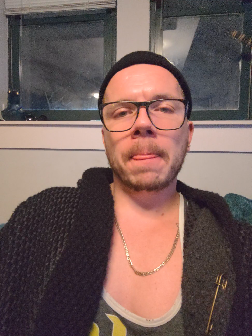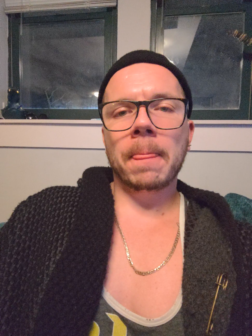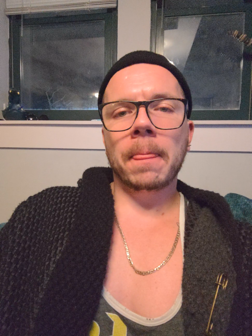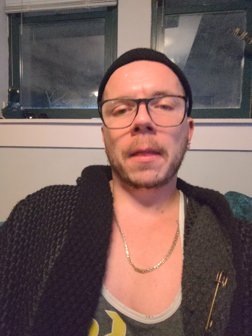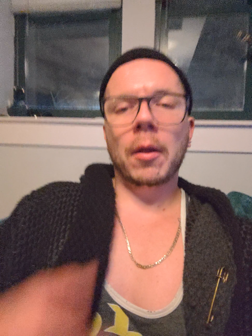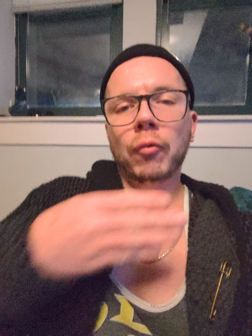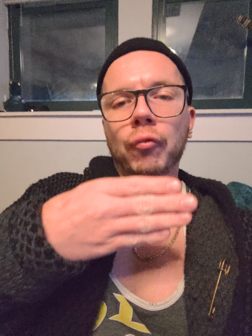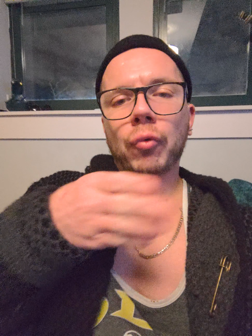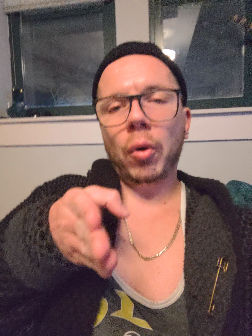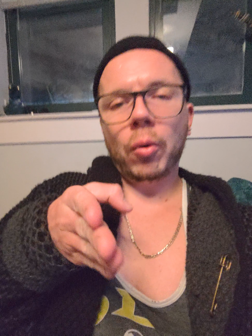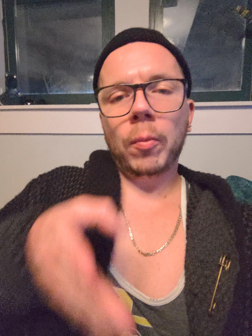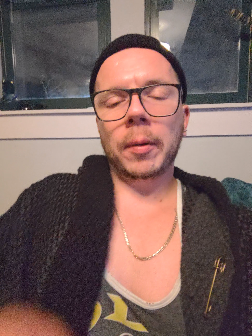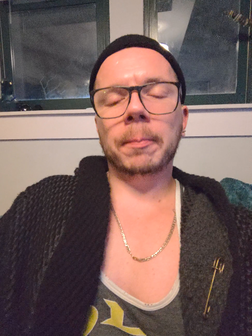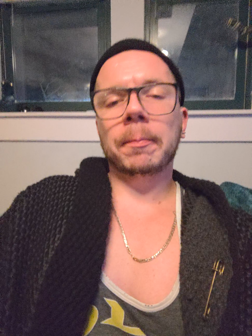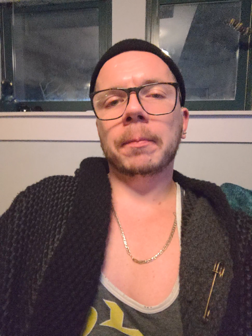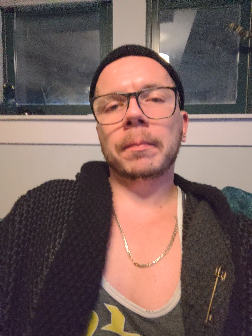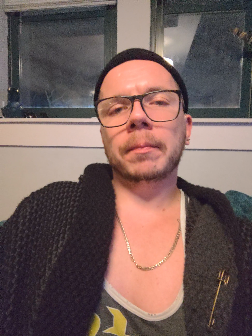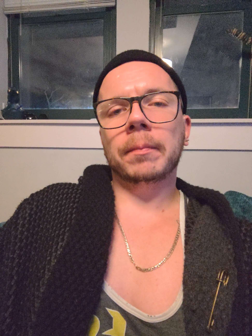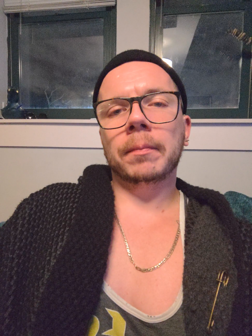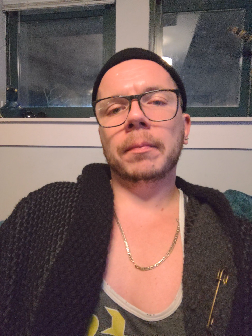room